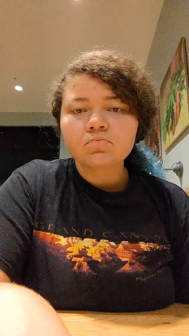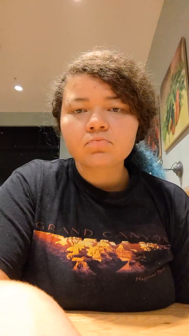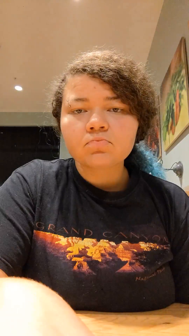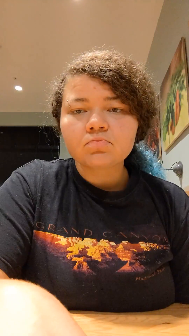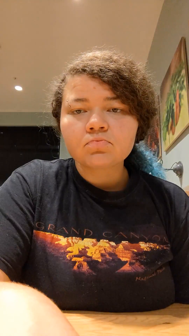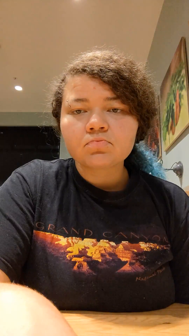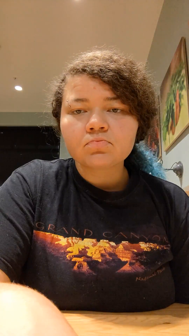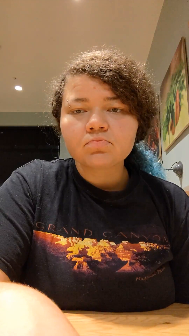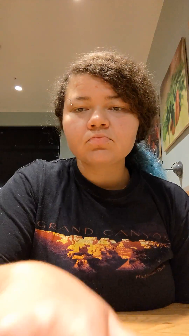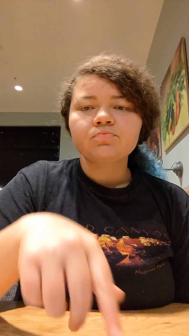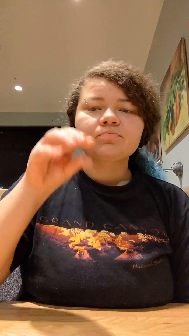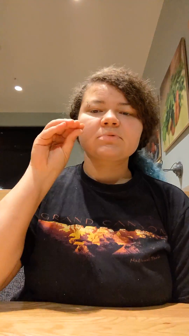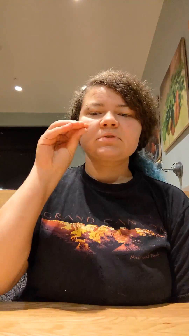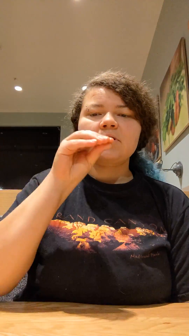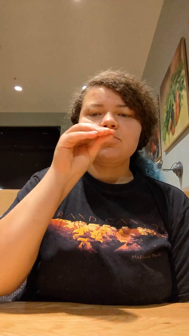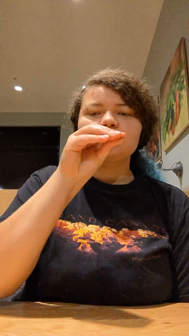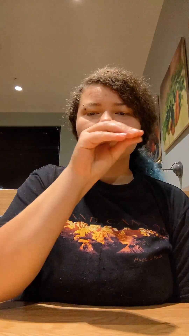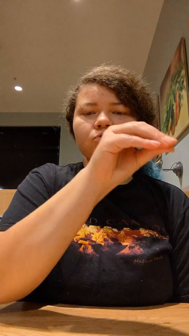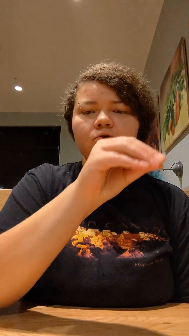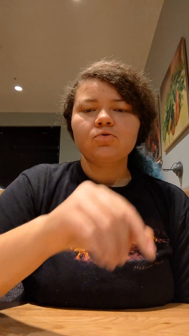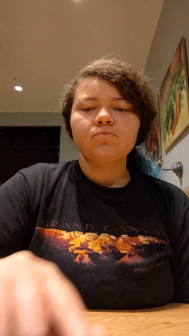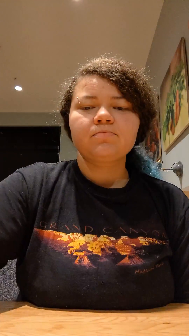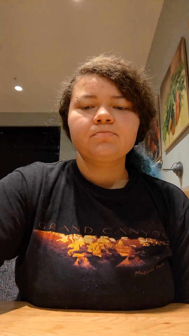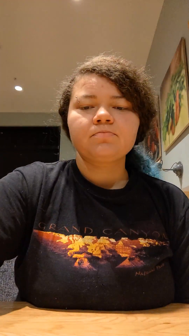dinosaur